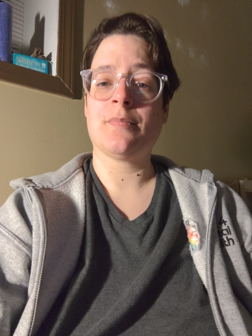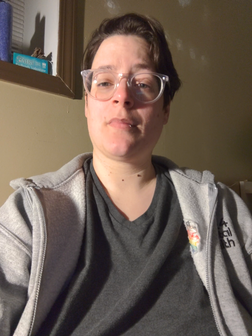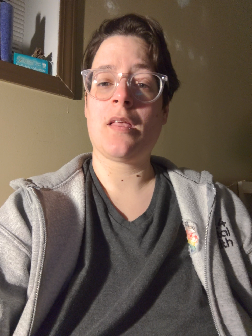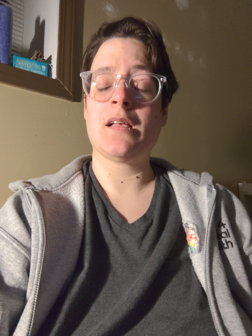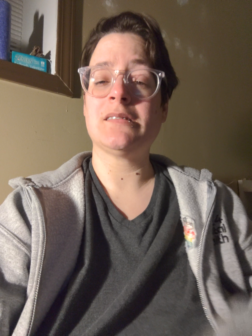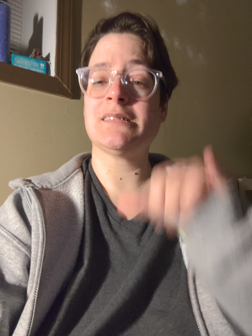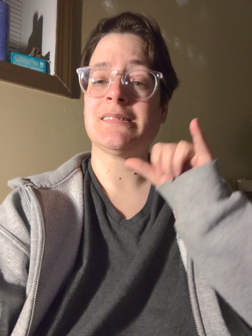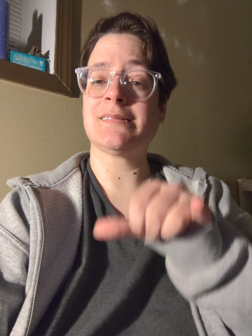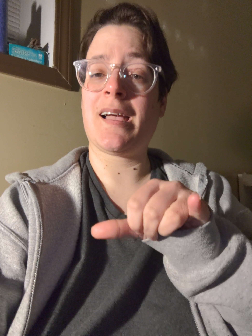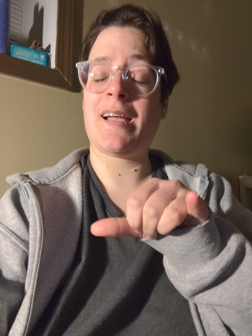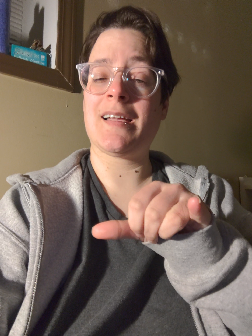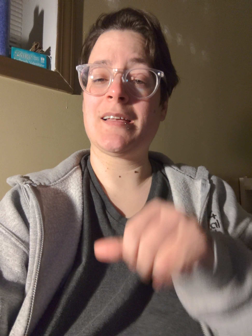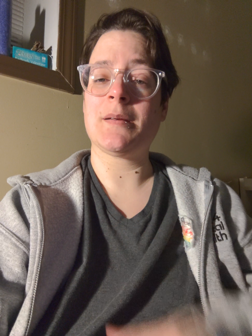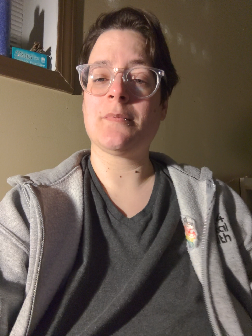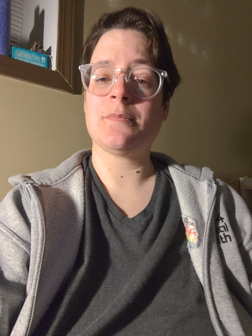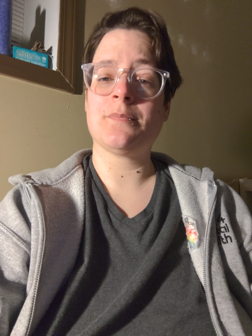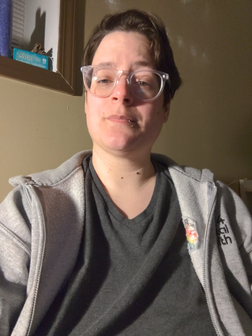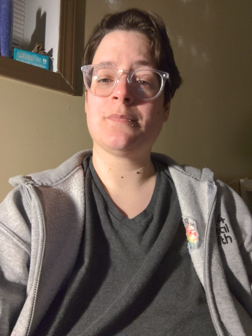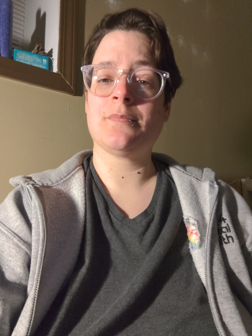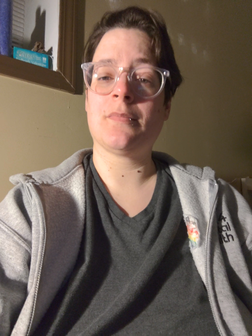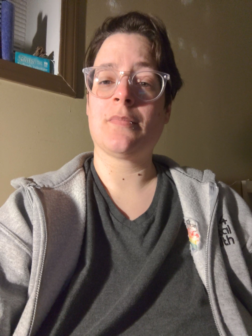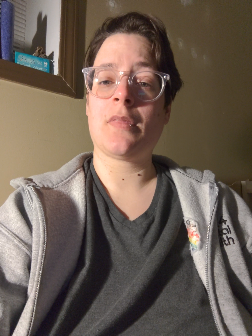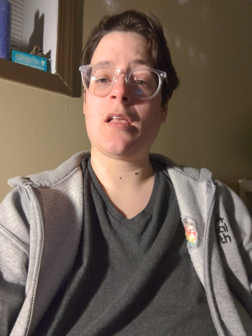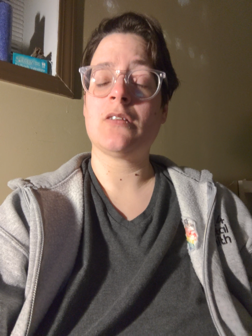stay